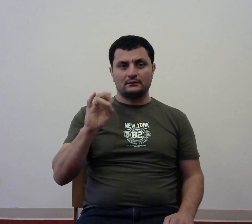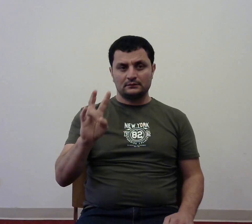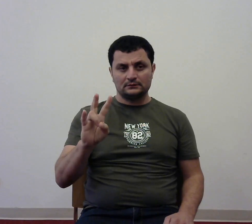N